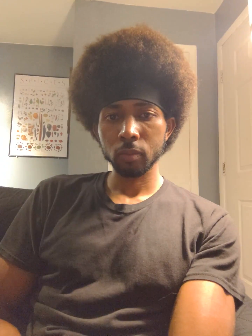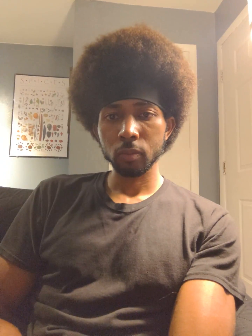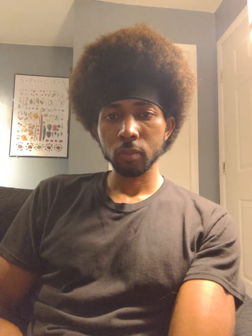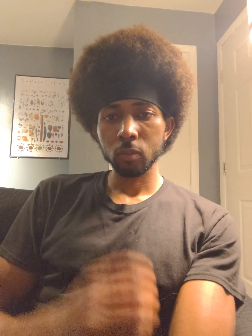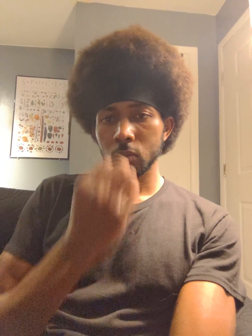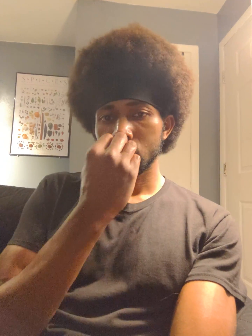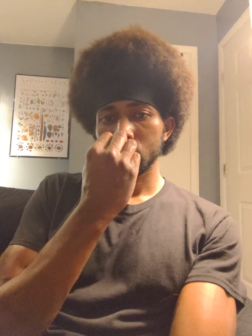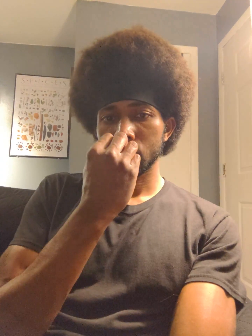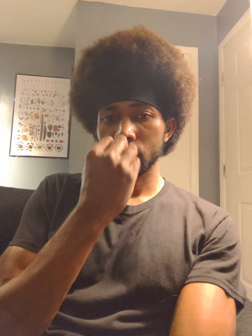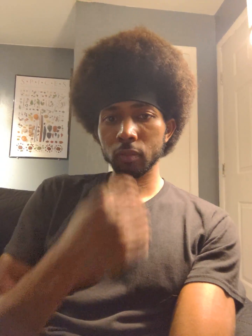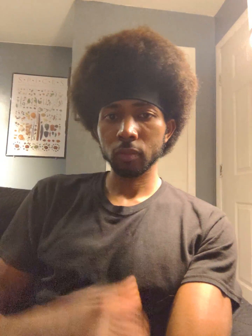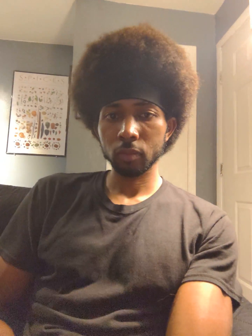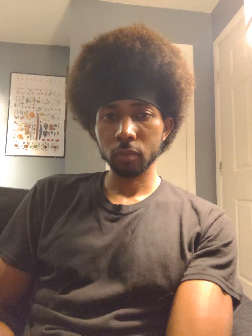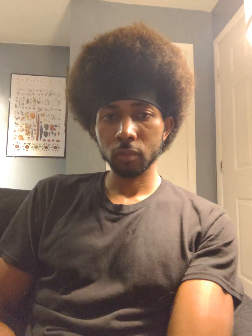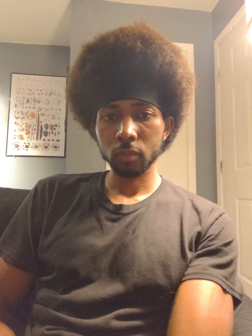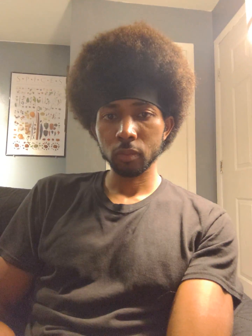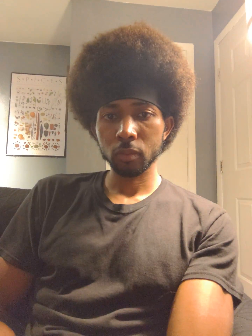eat